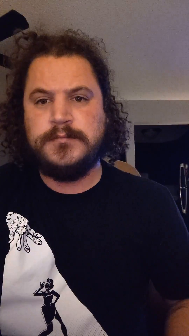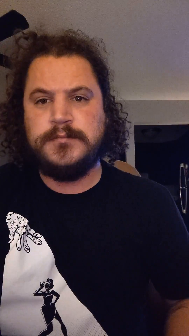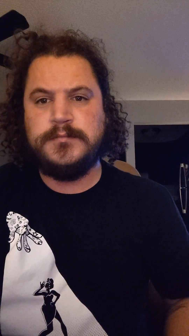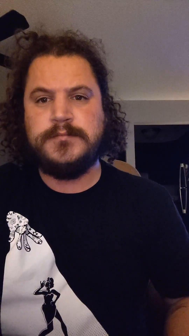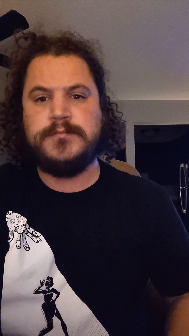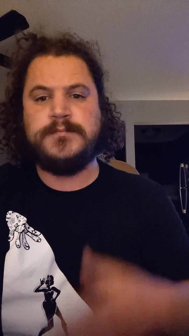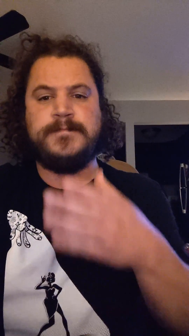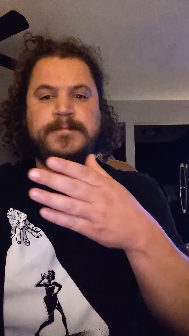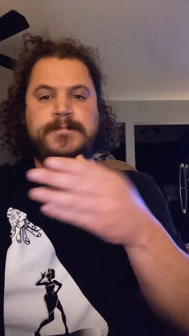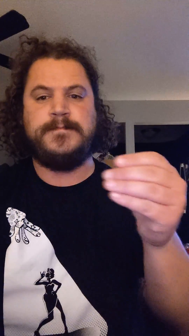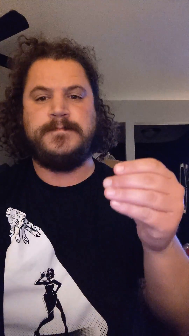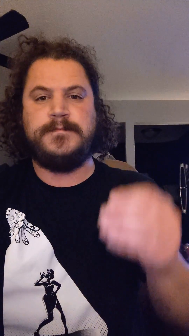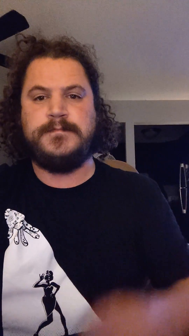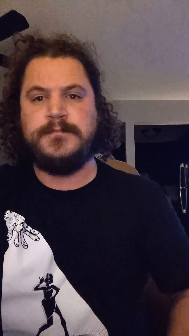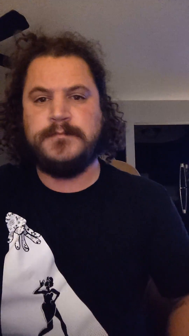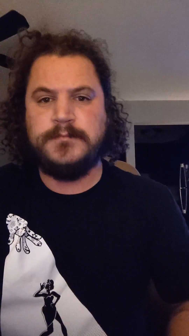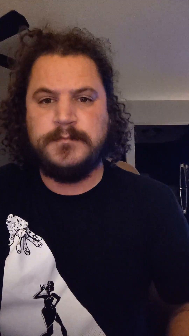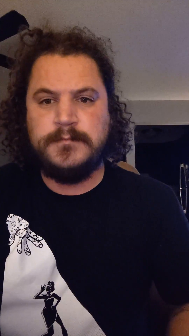and